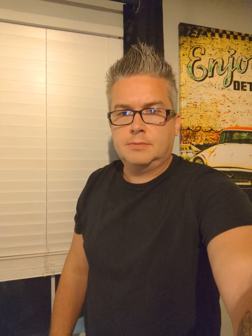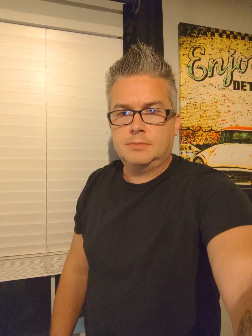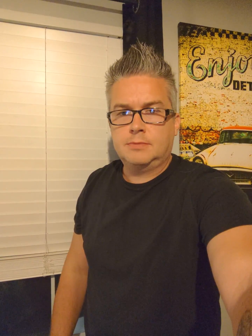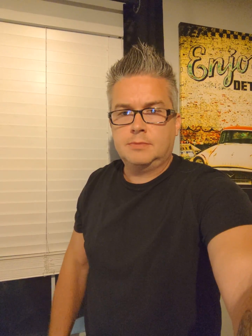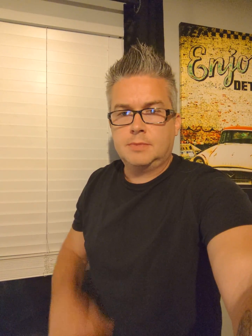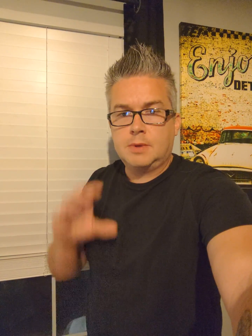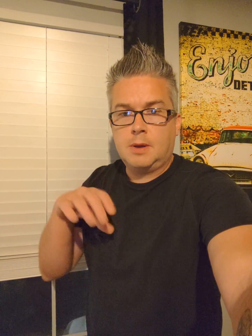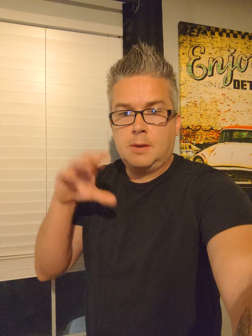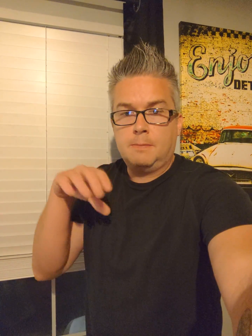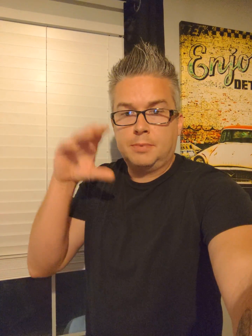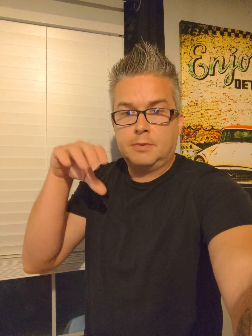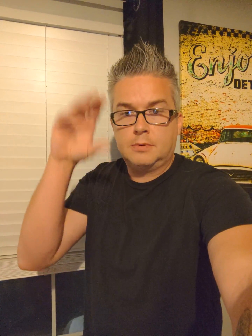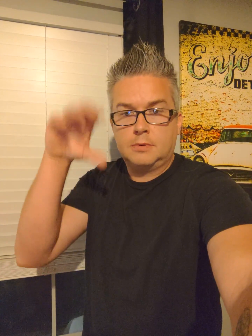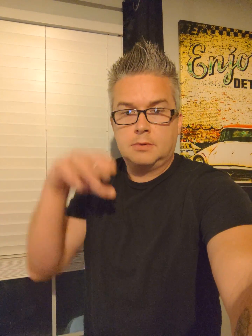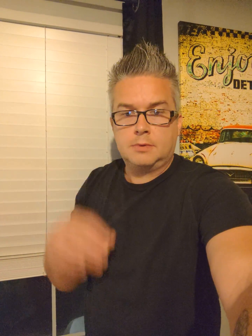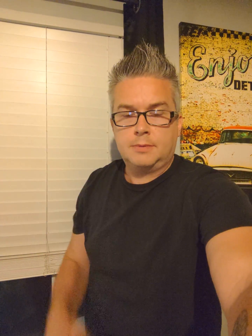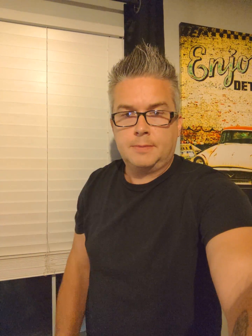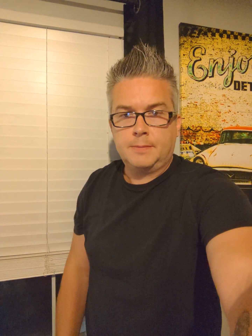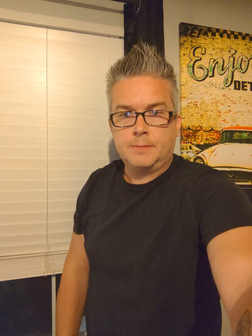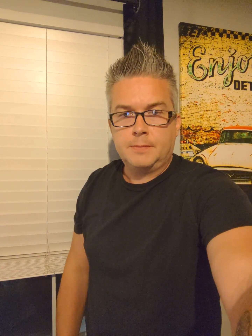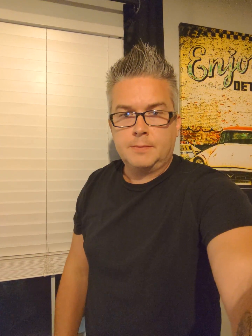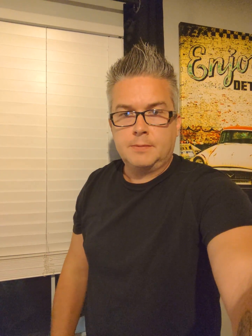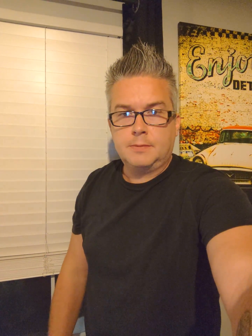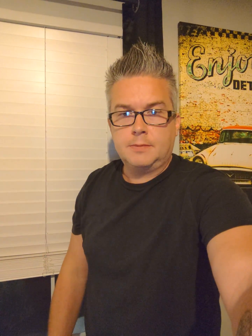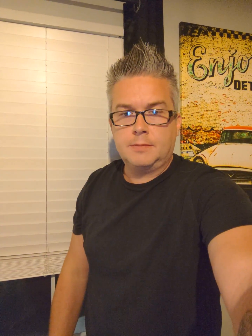climb